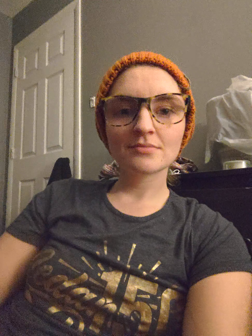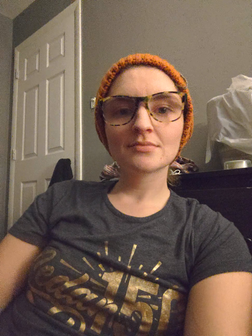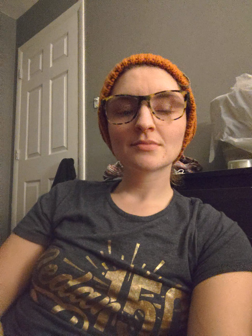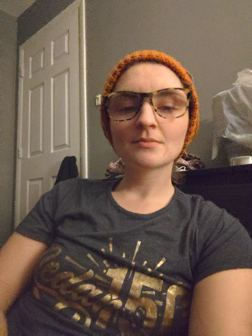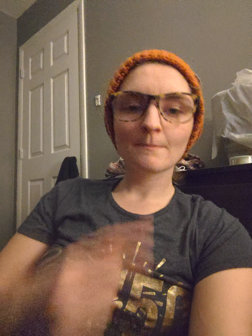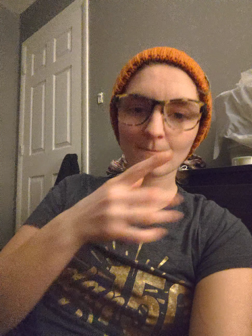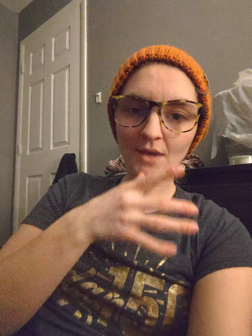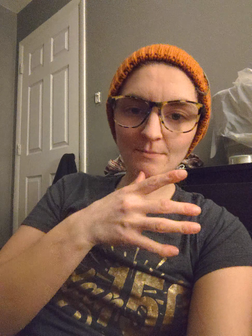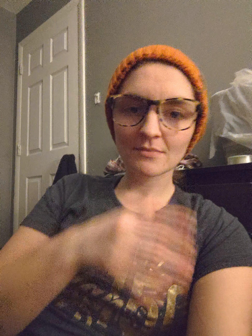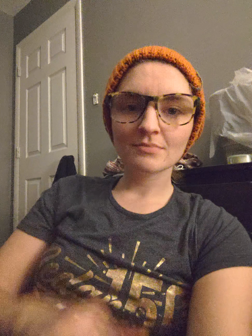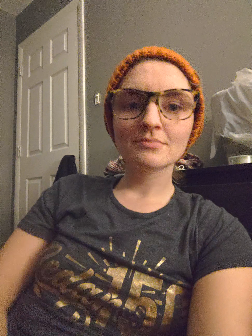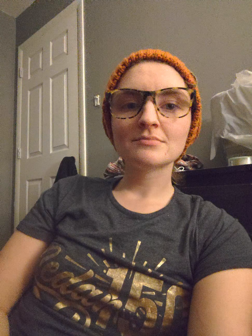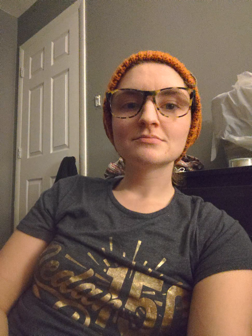mom